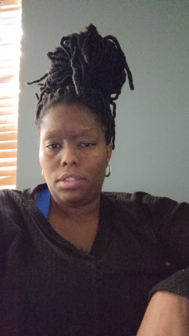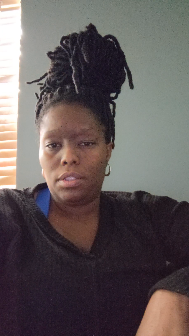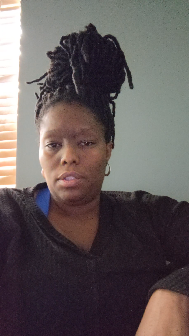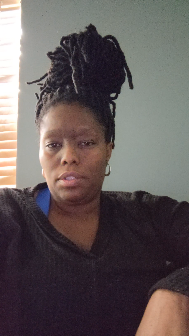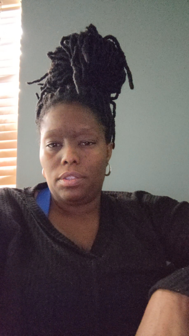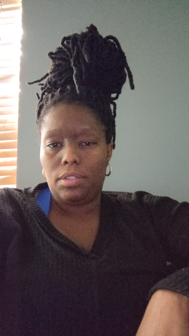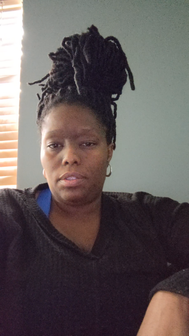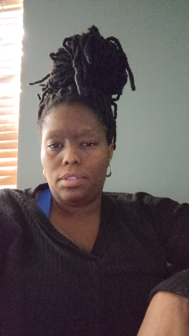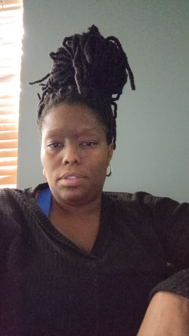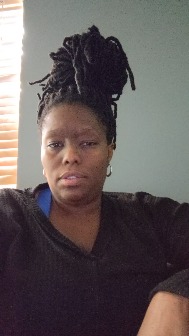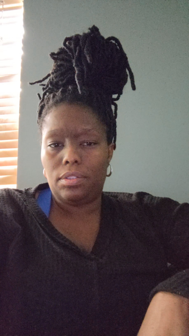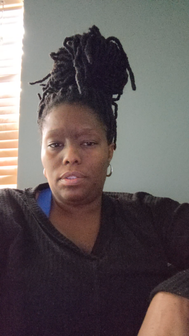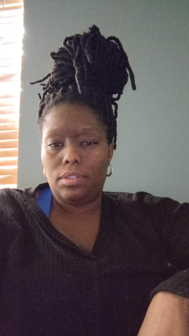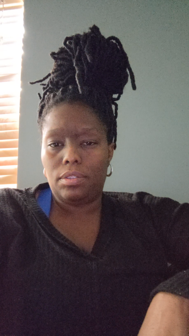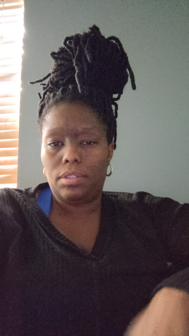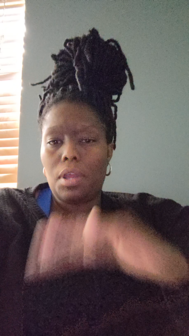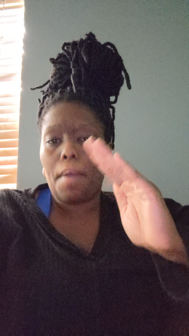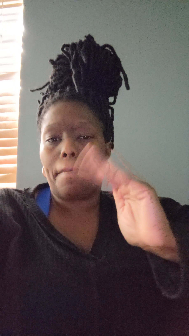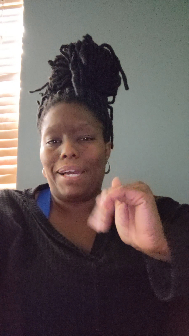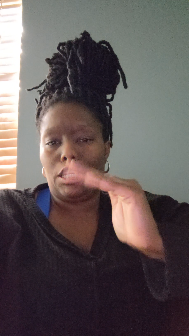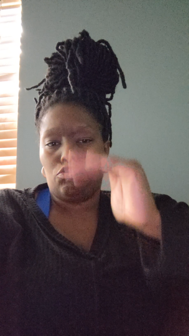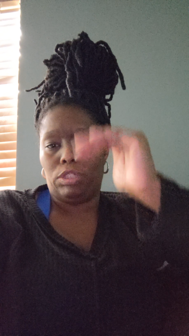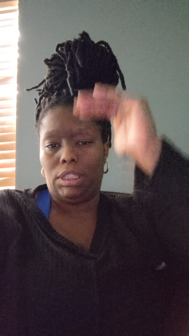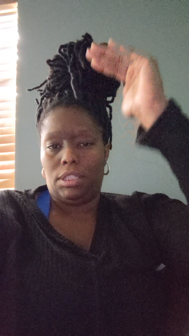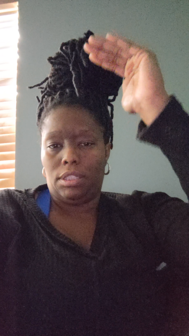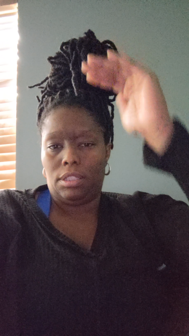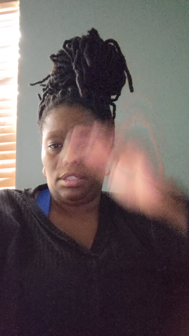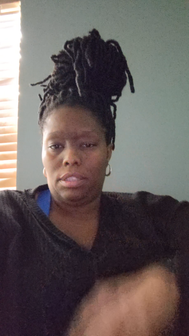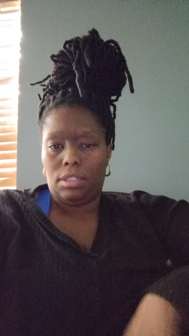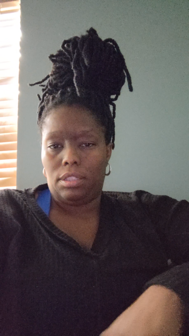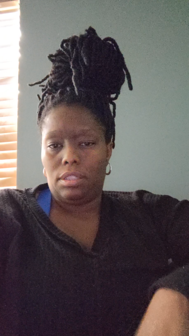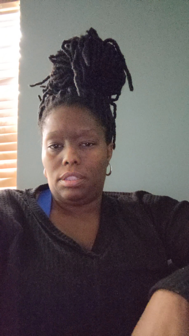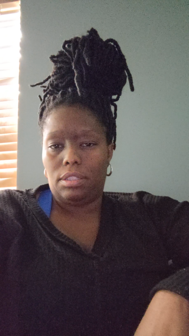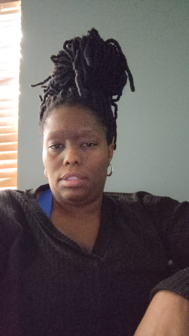build